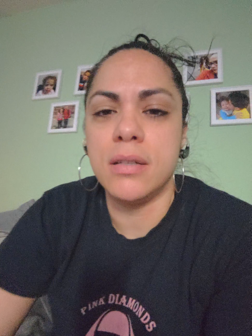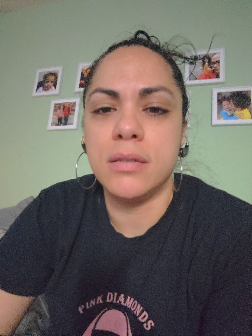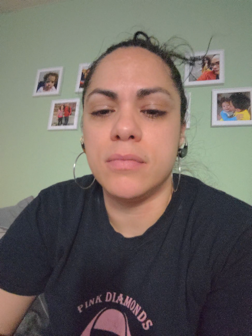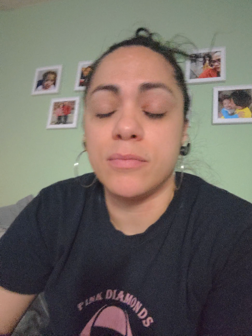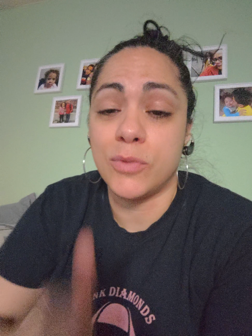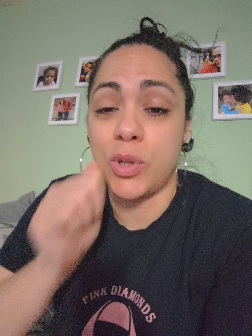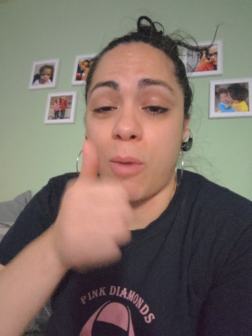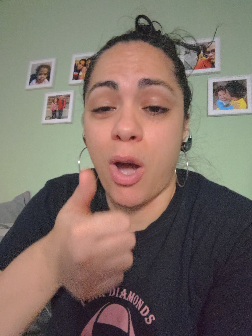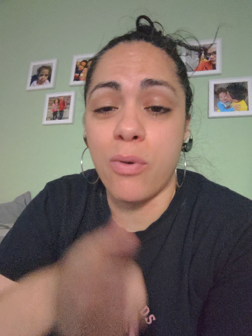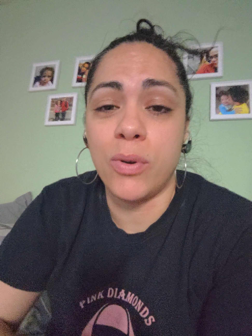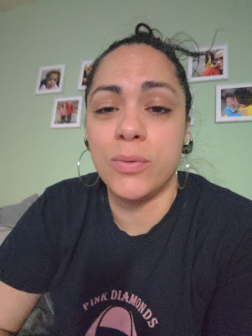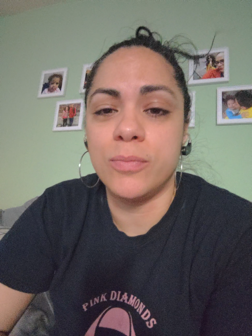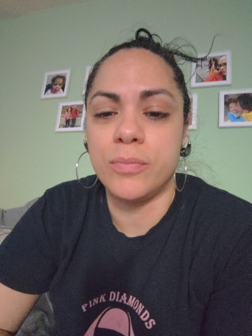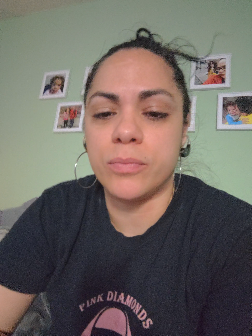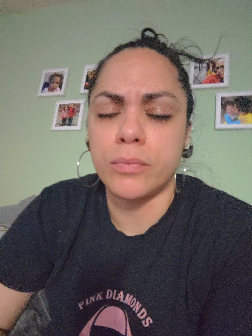tomorrow